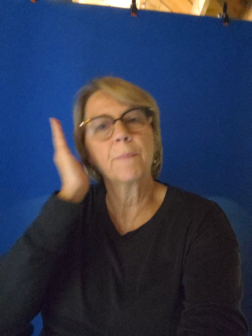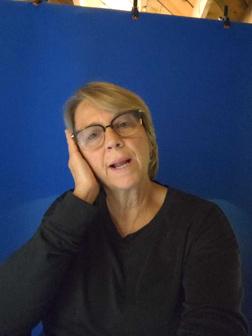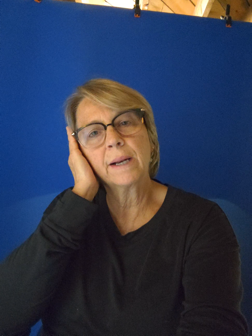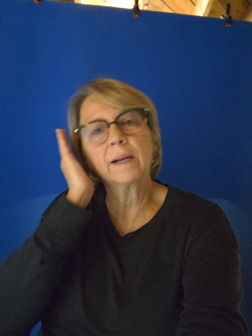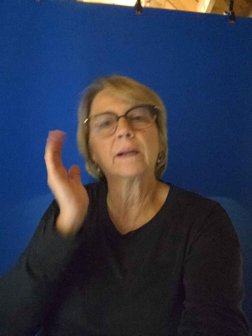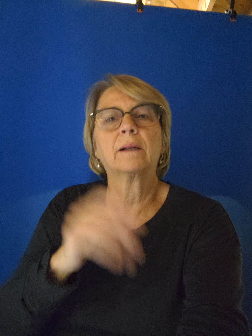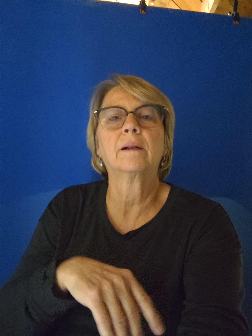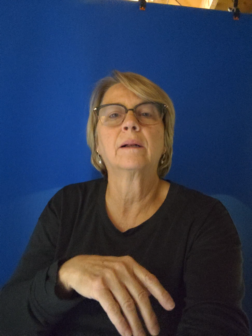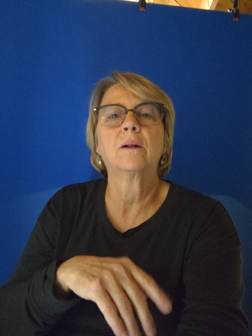bed